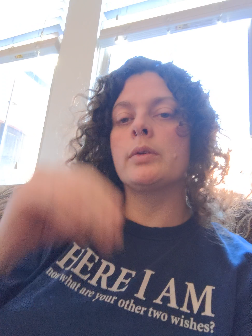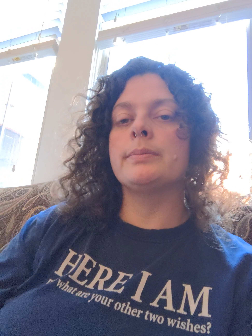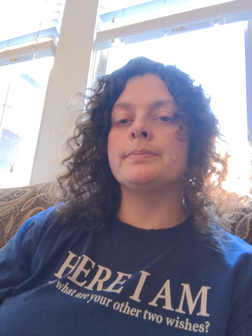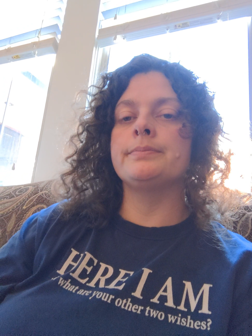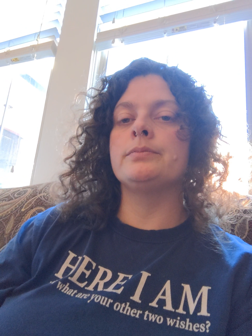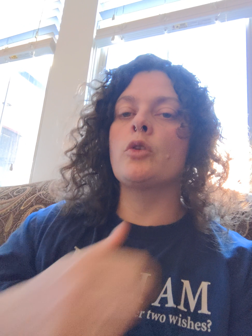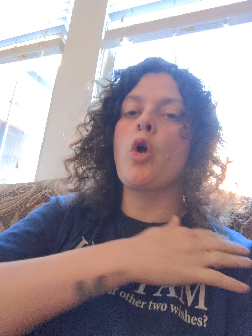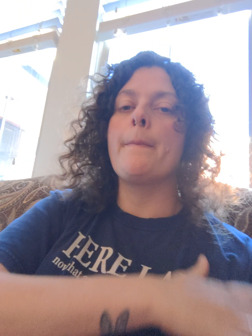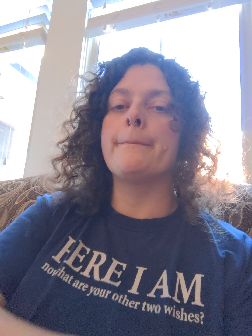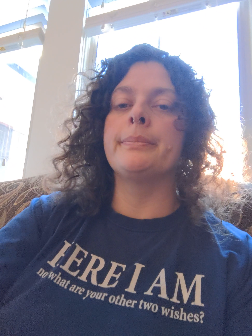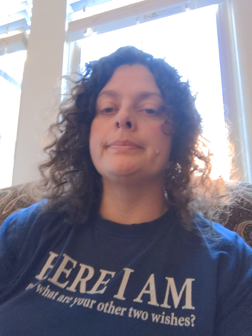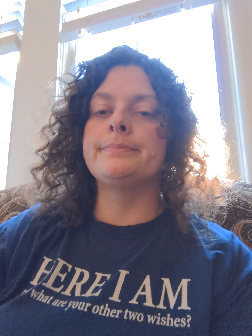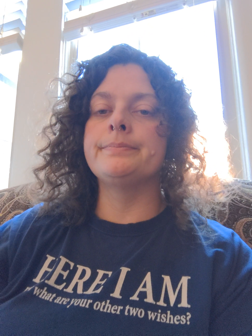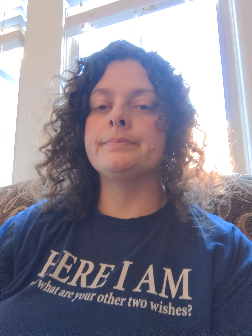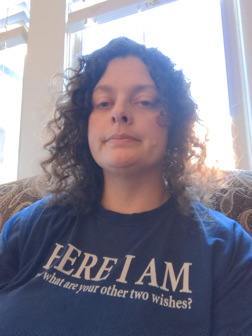arm